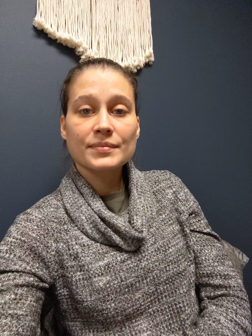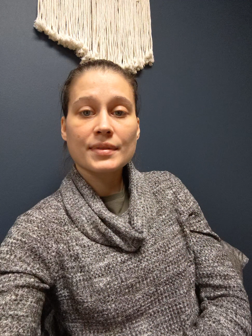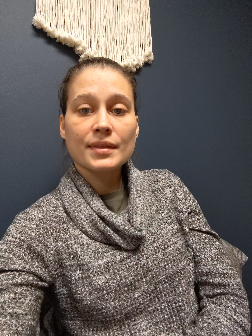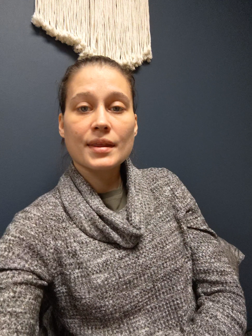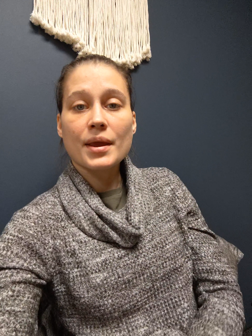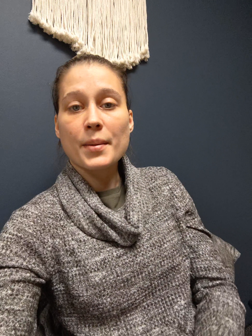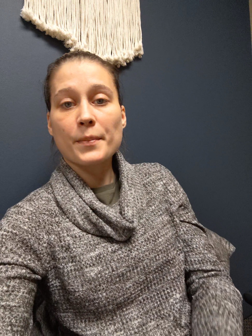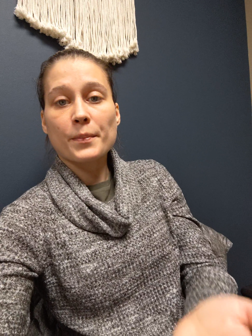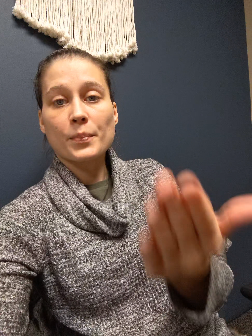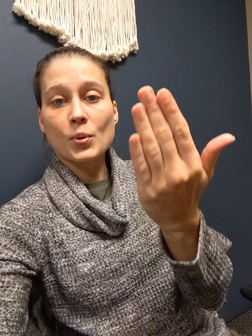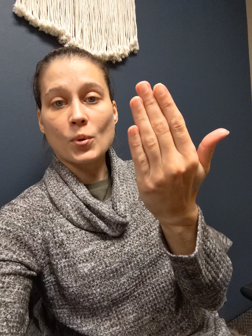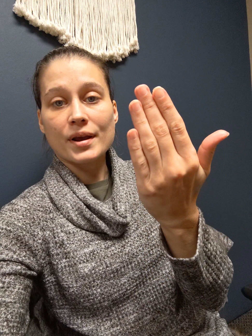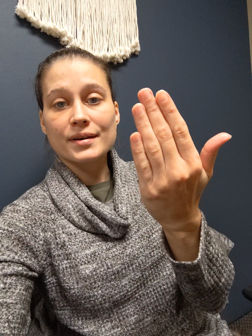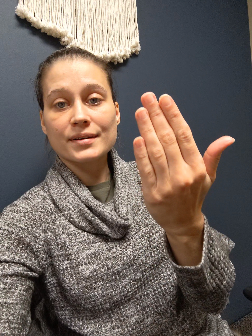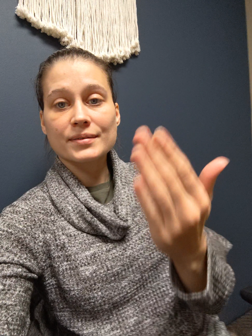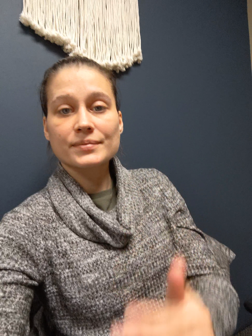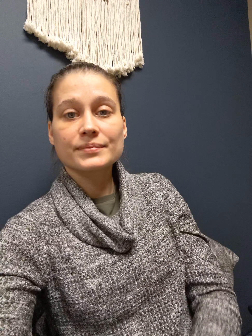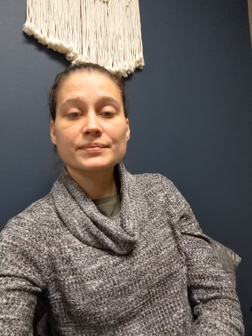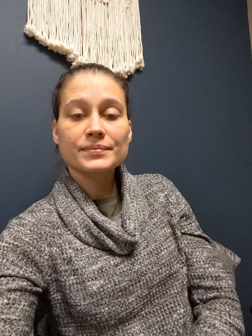morning